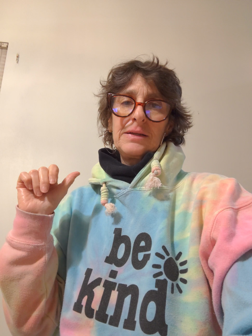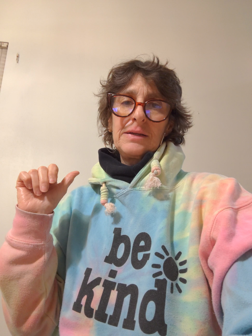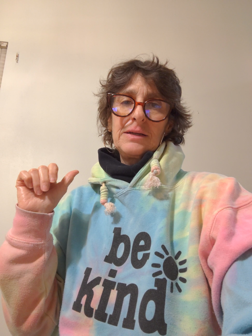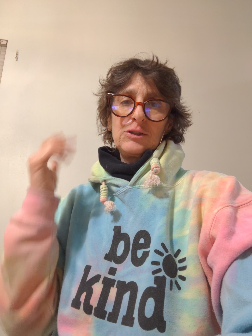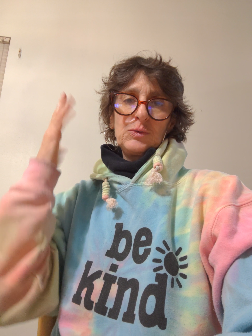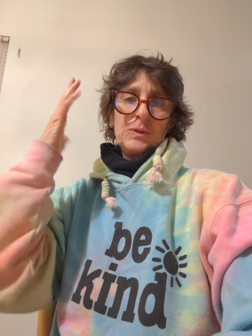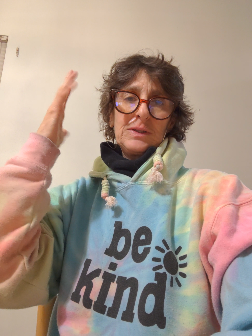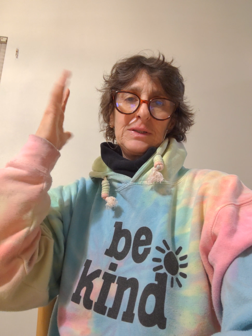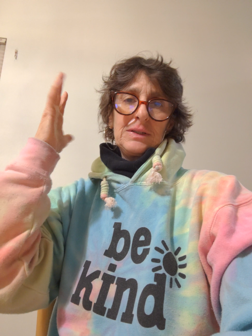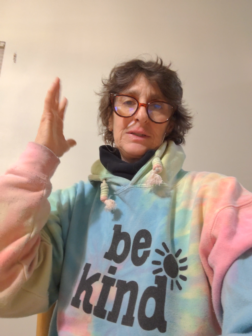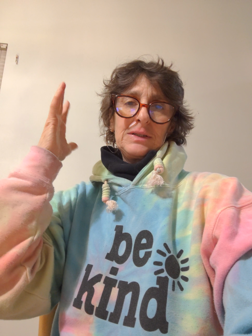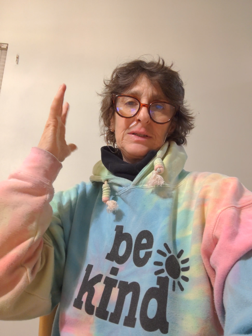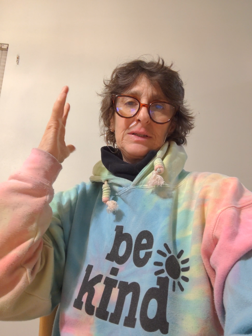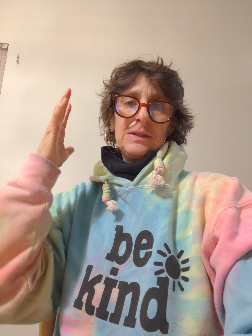tree